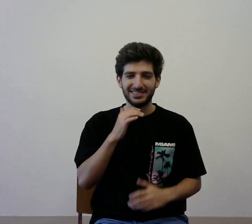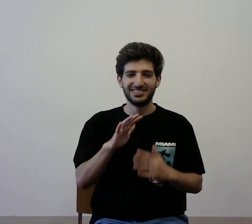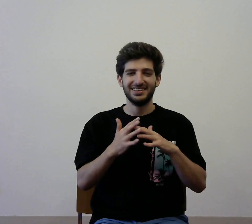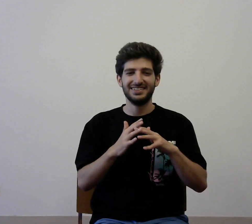kənd